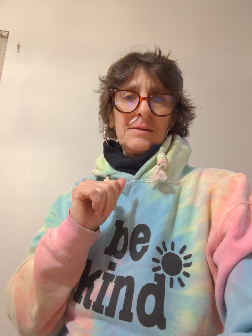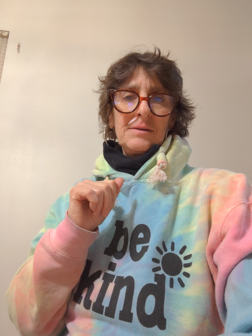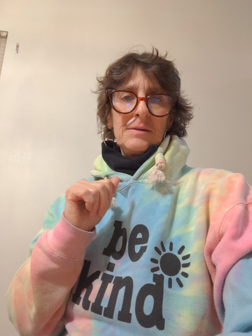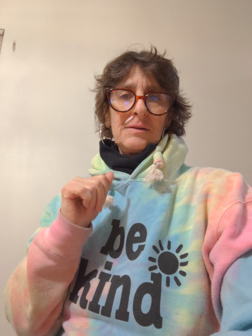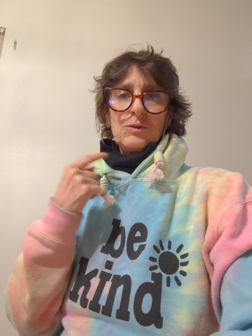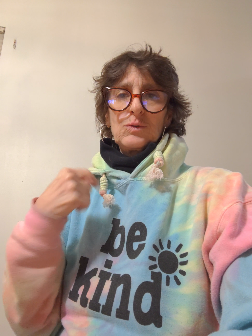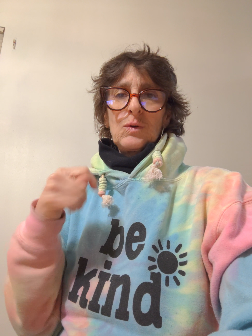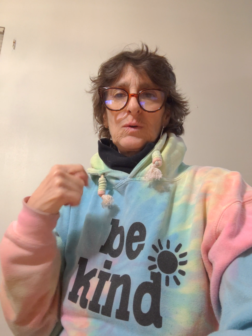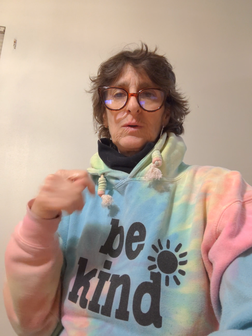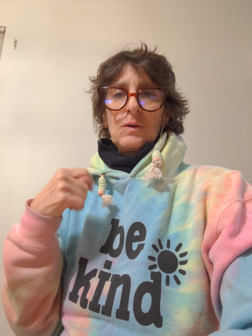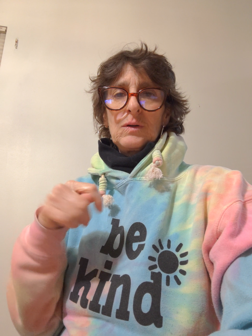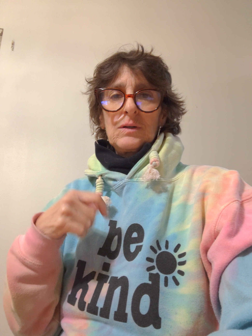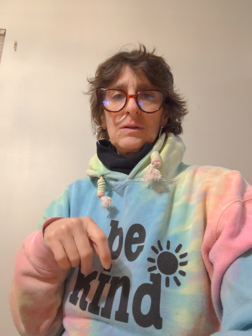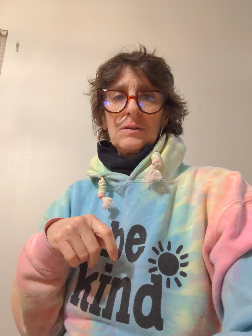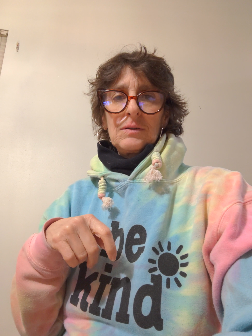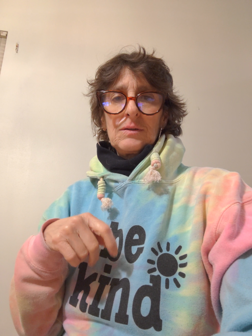toy